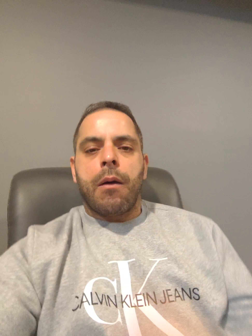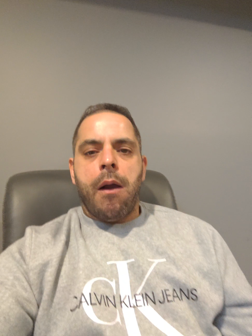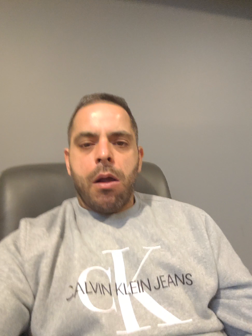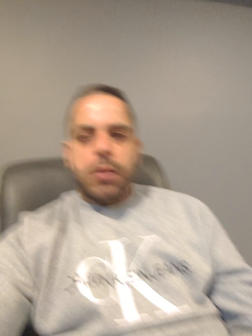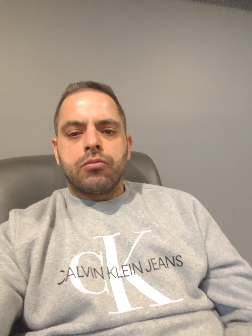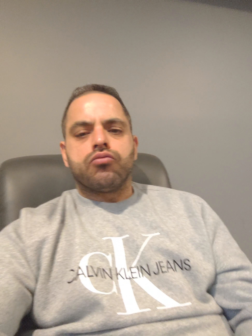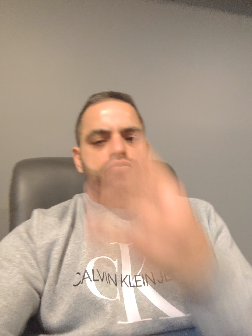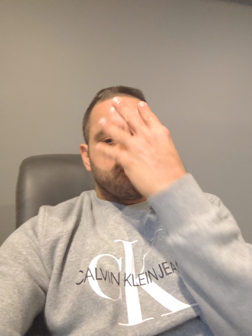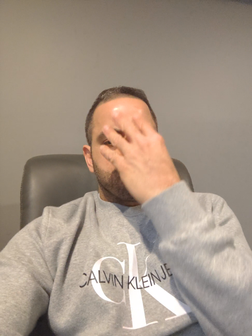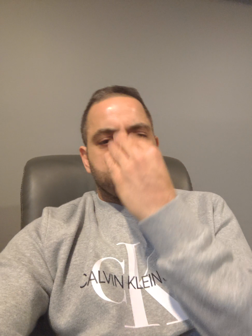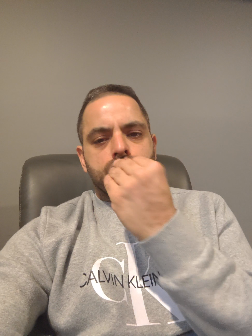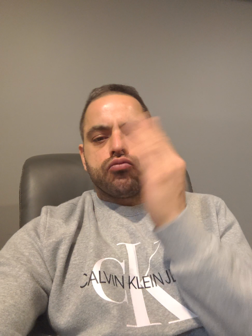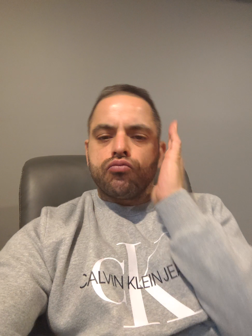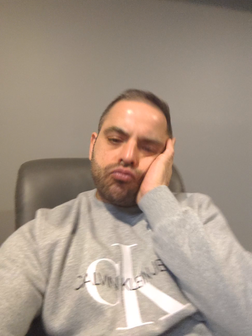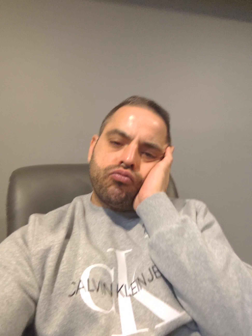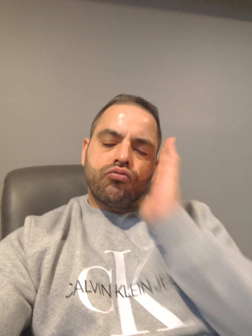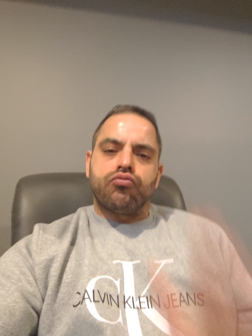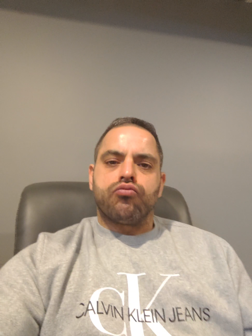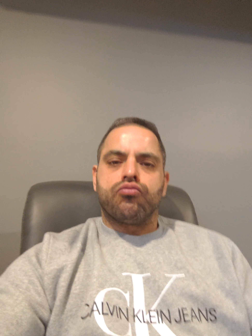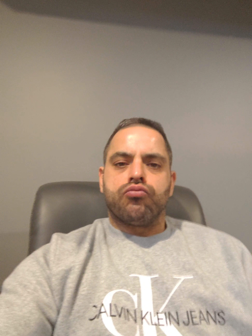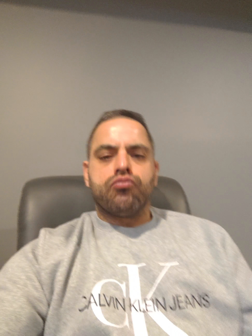nap